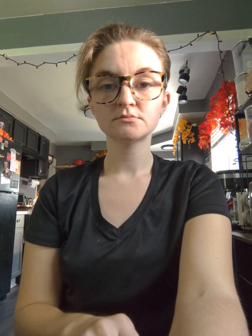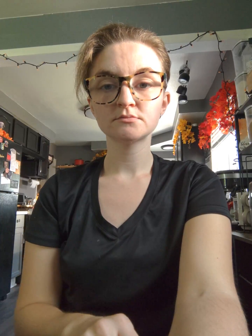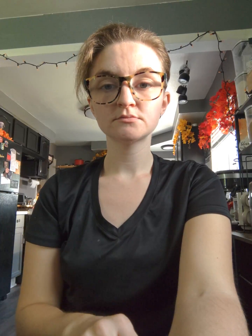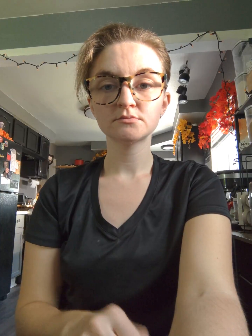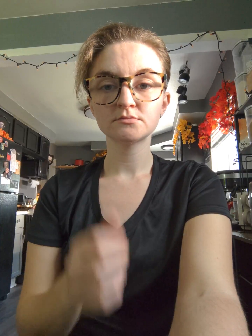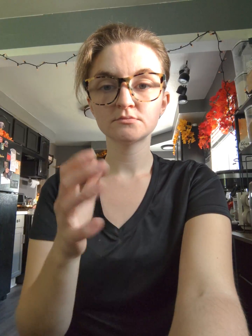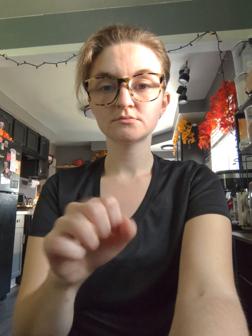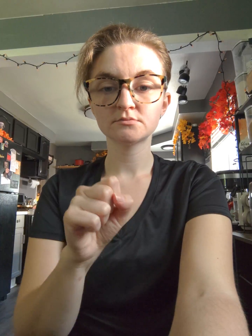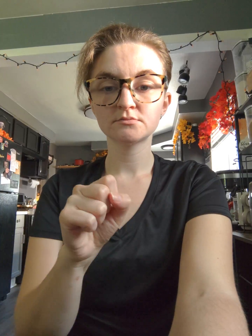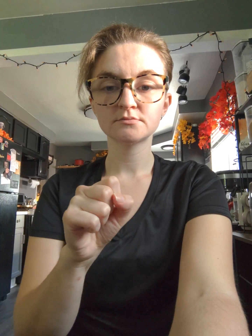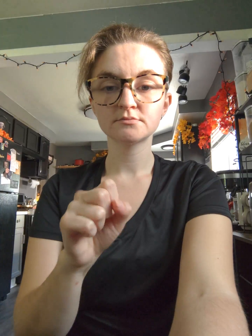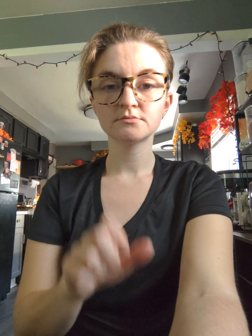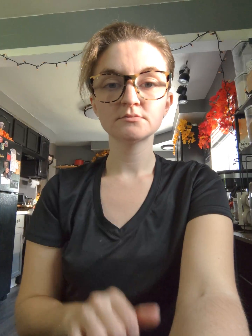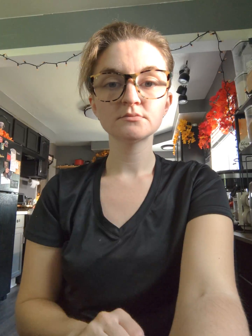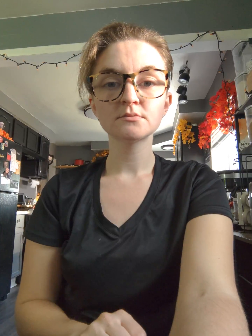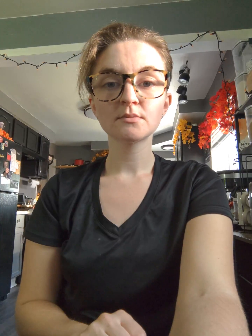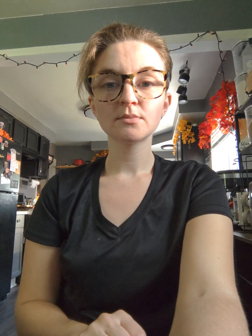catch